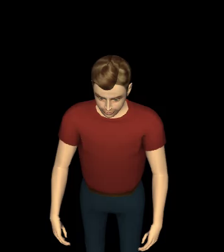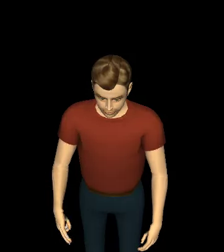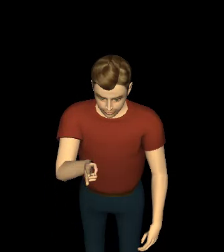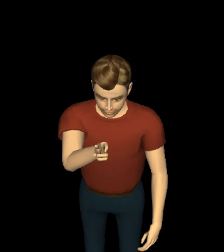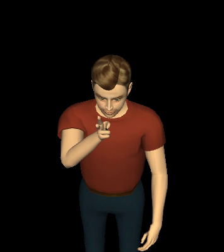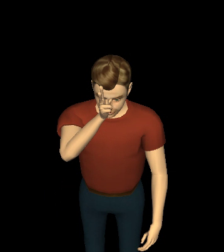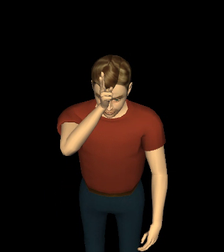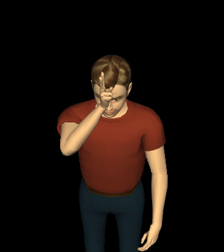غبي